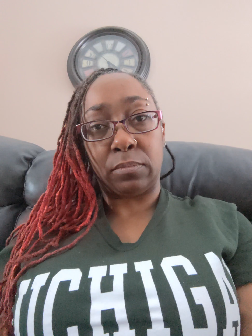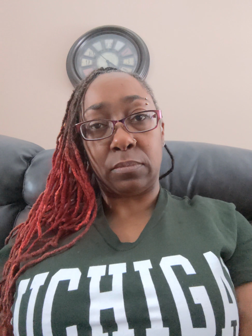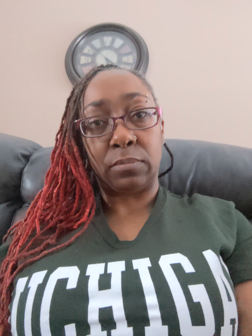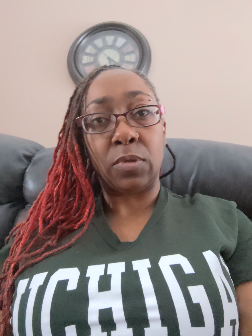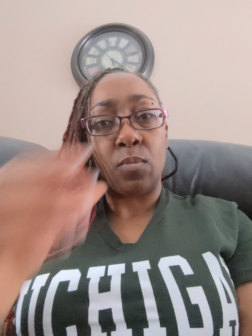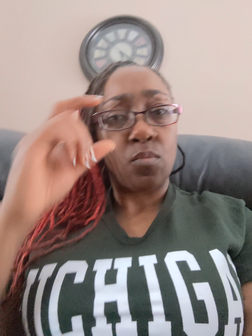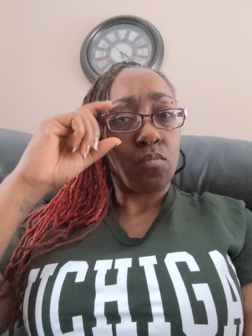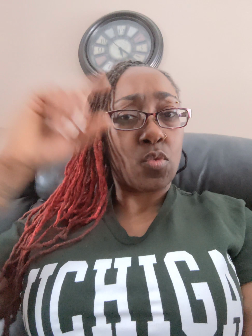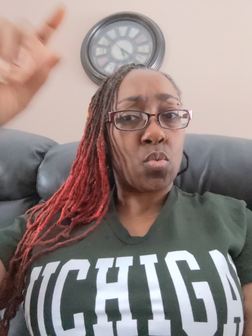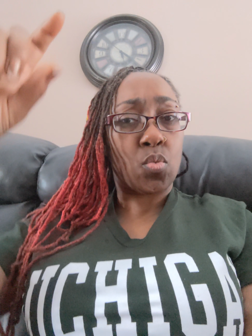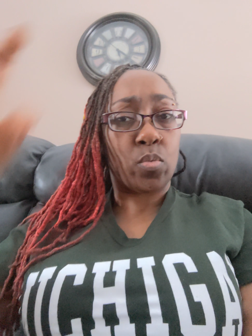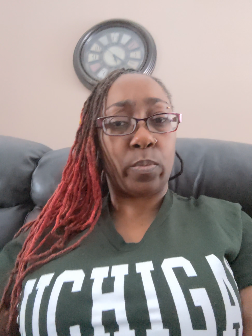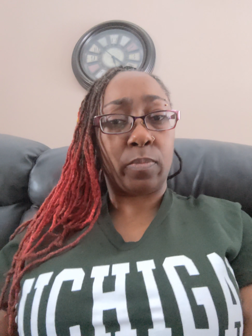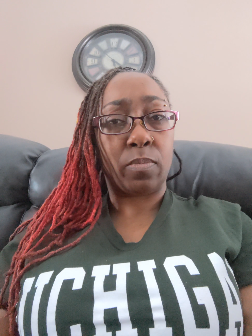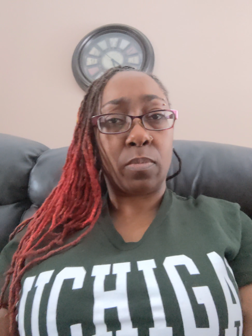moon